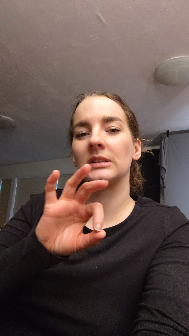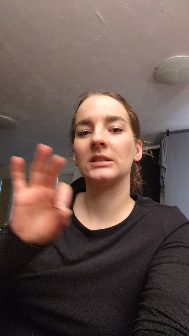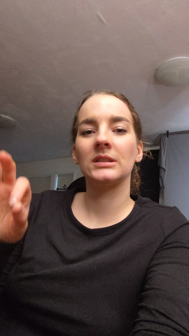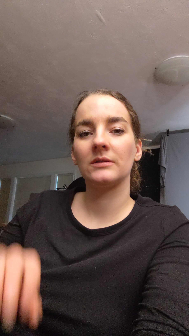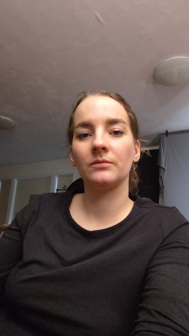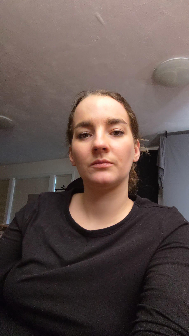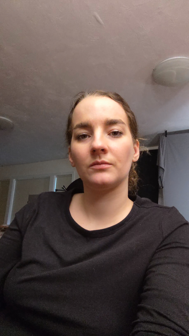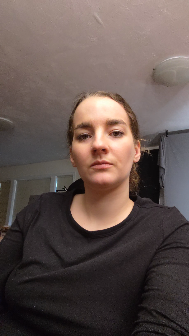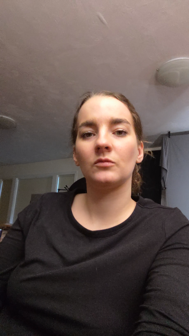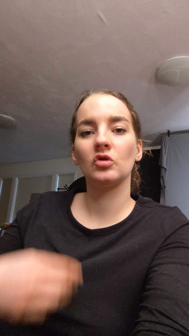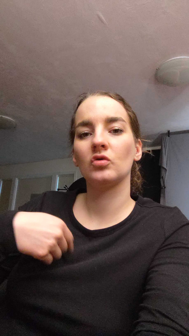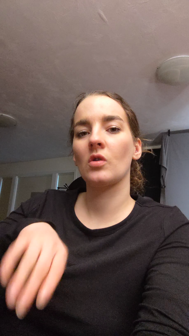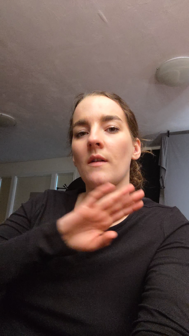scarf